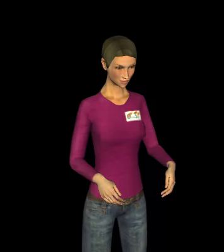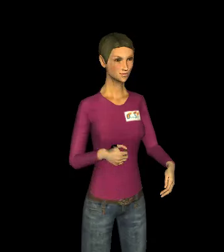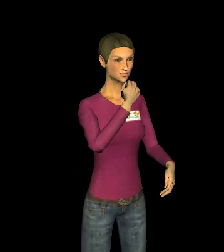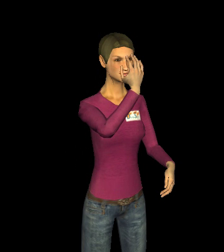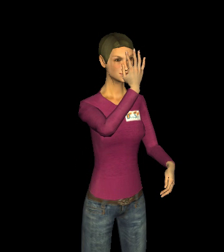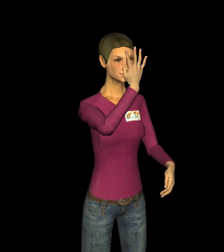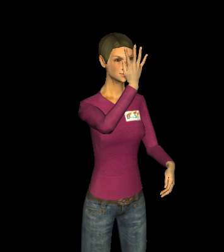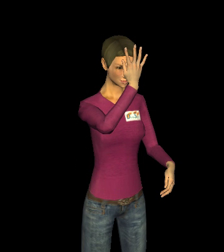أزهار